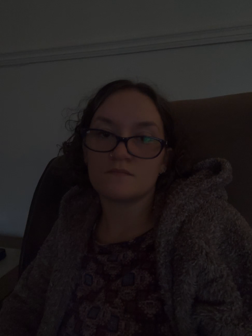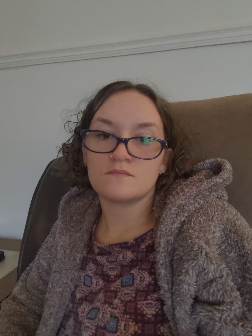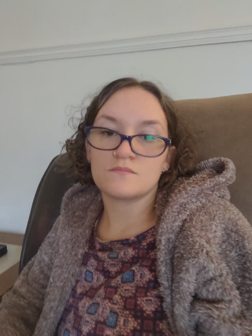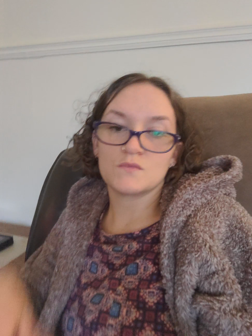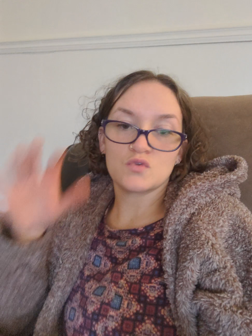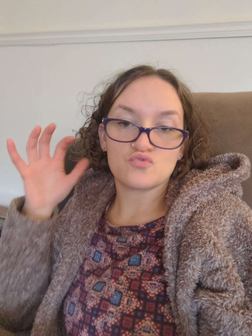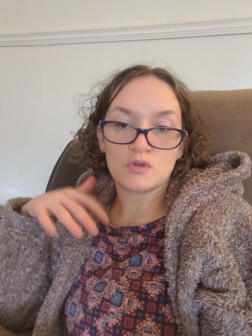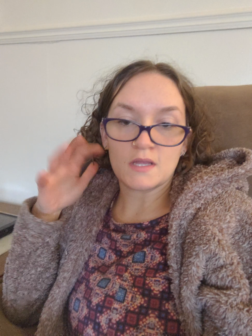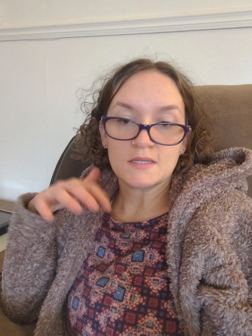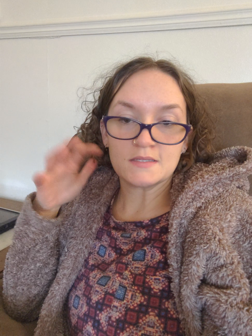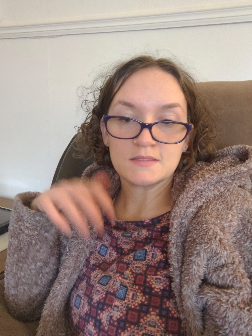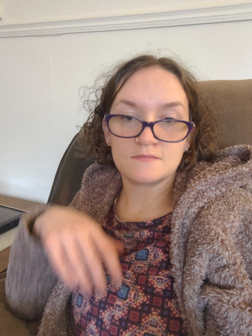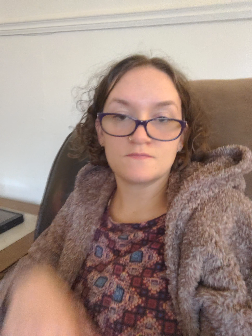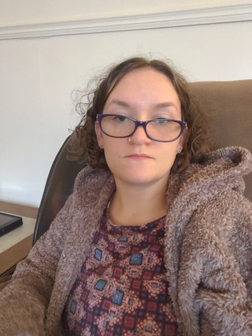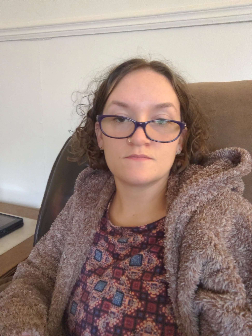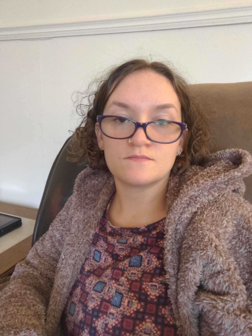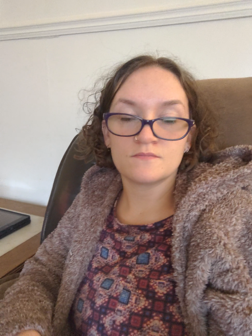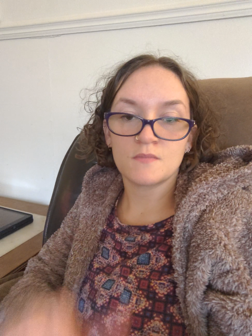rain